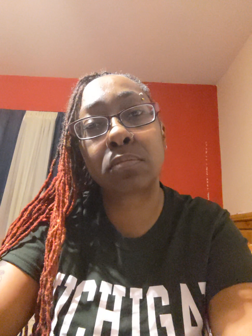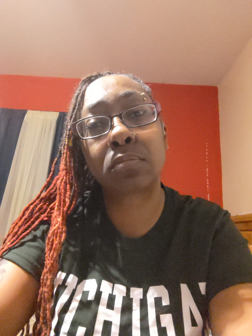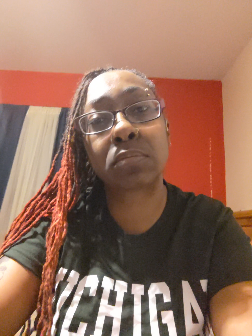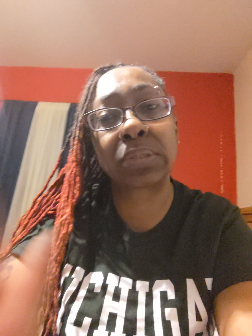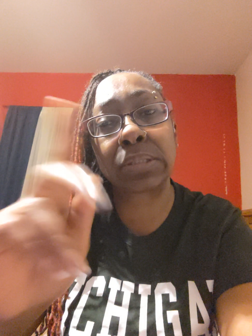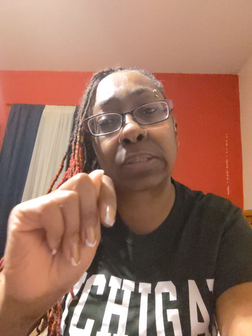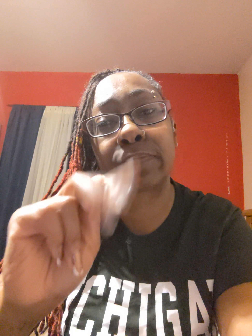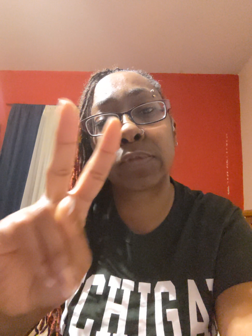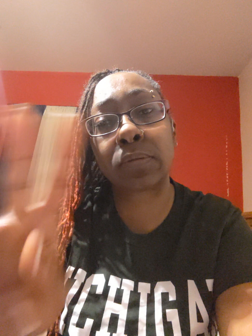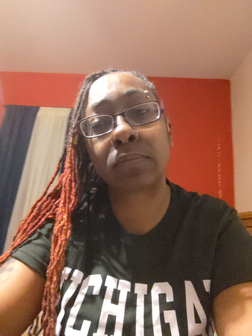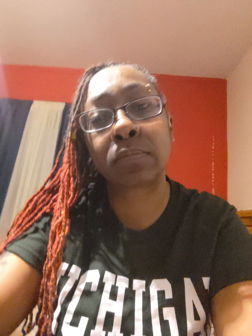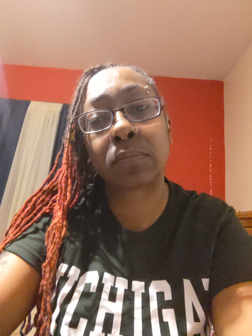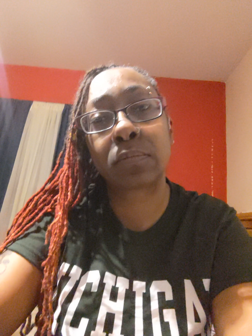TV